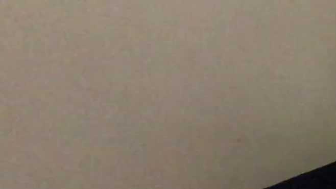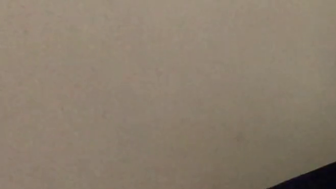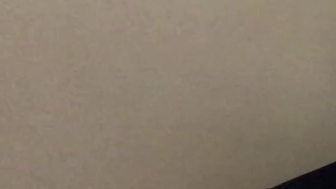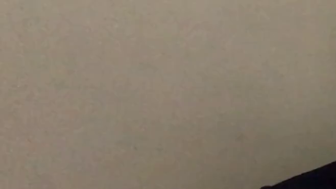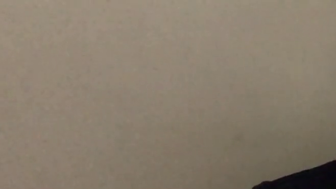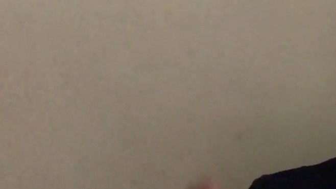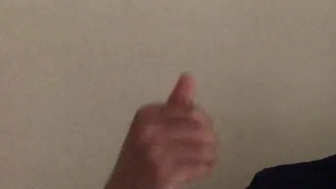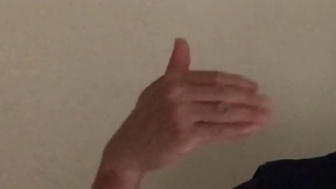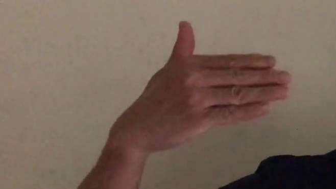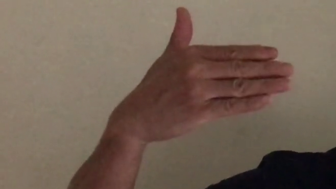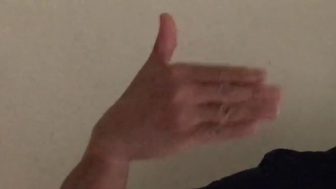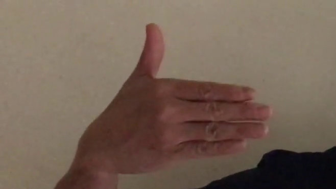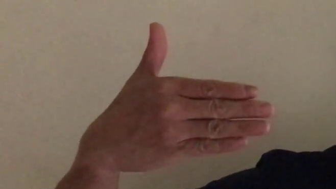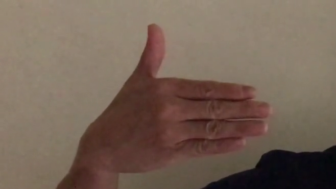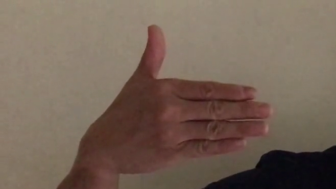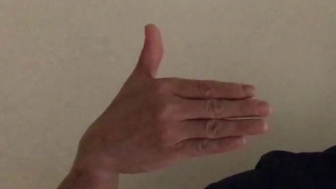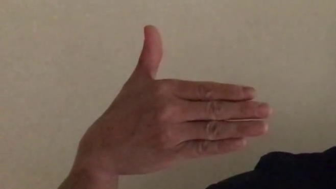ल